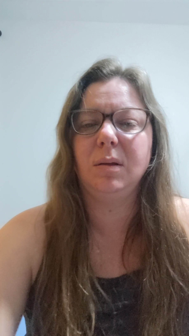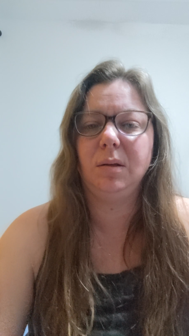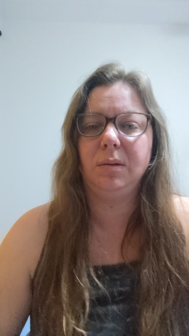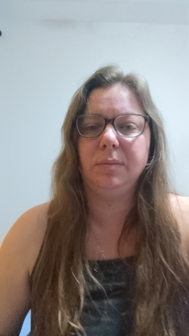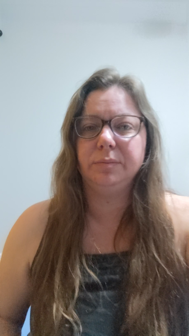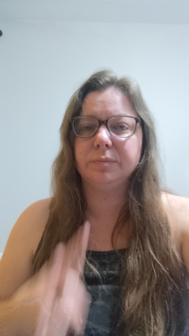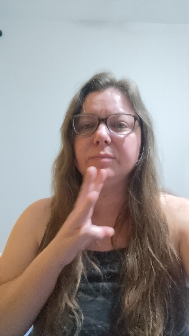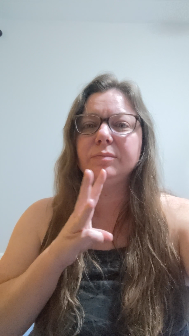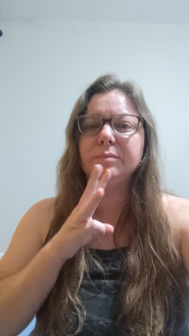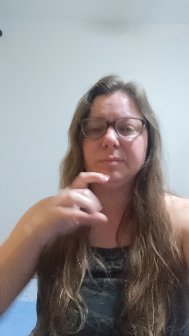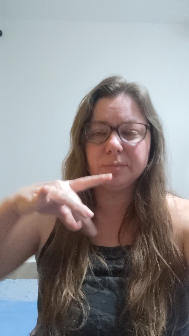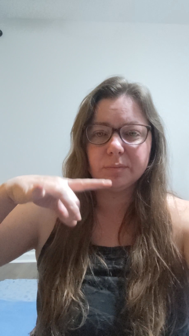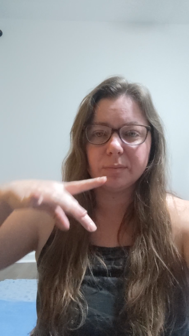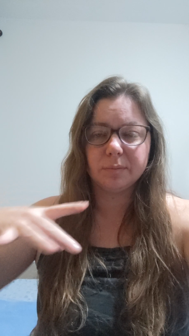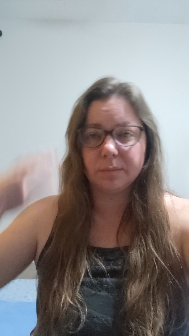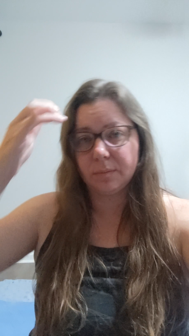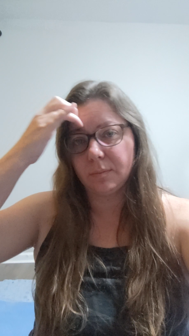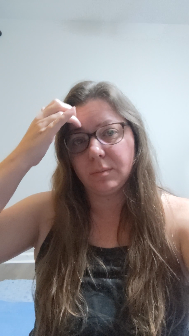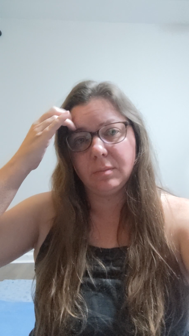melon